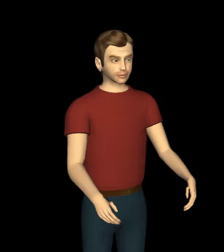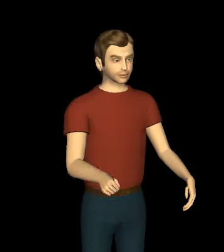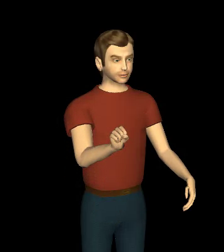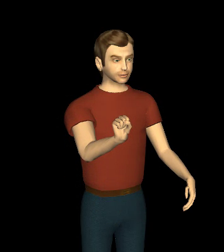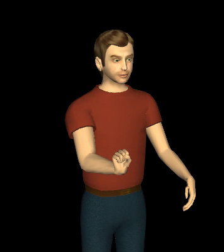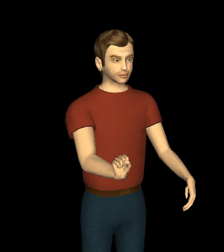جنوب